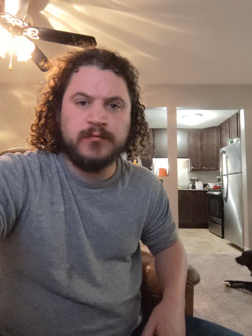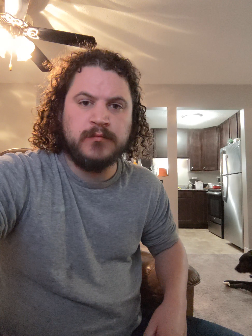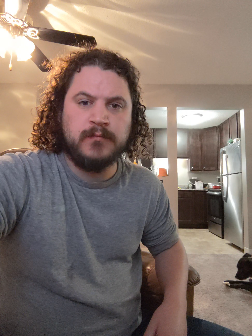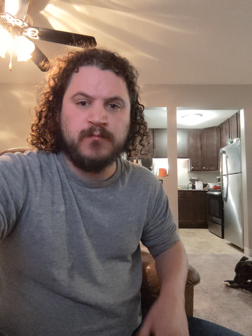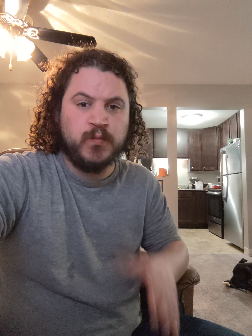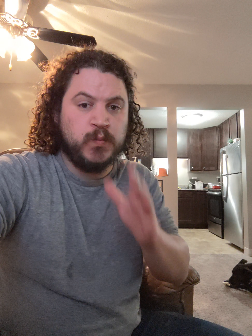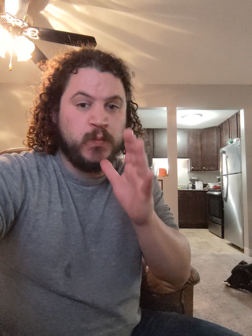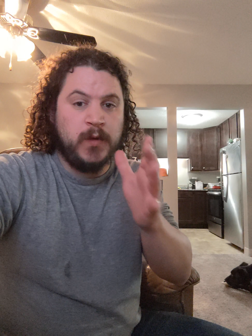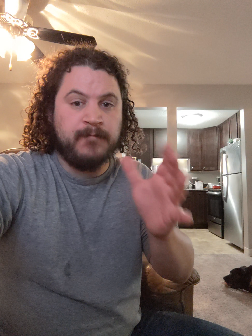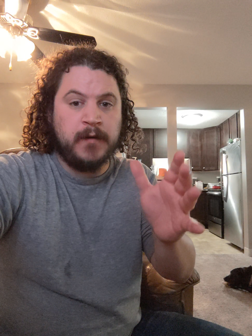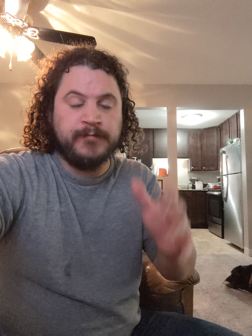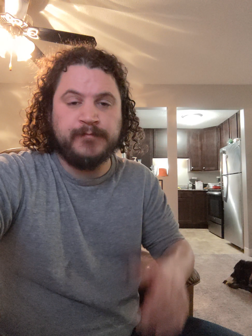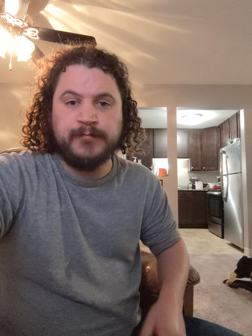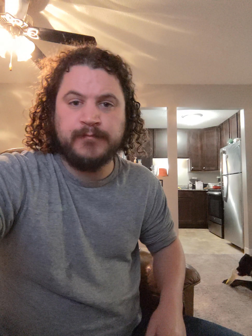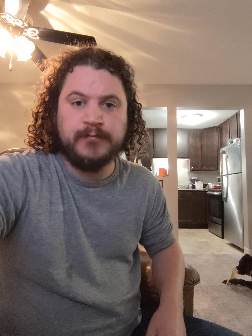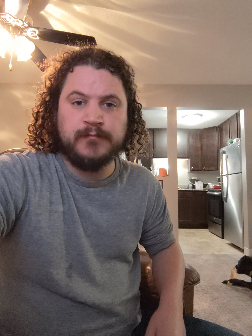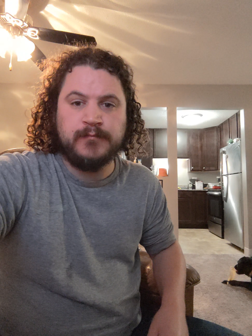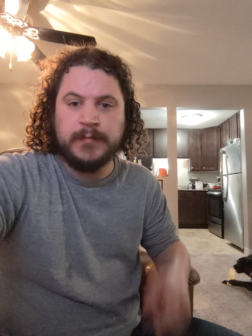grandma